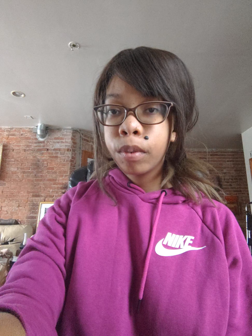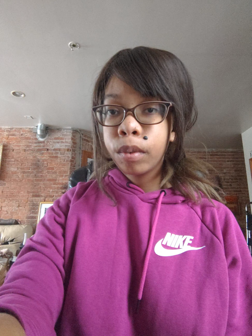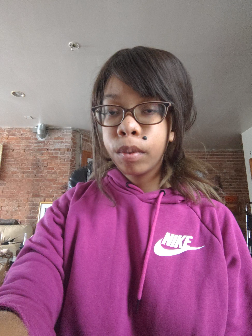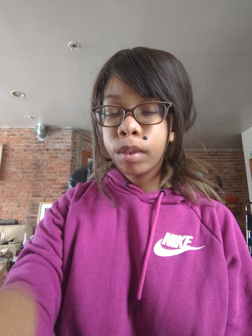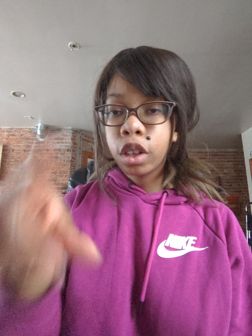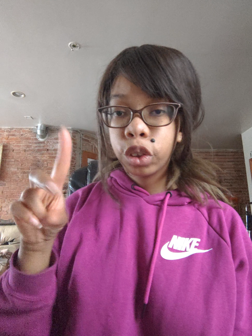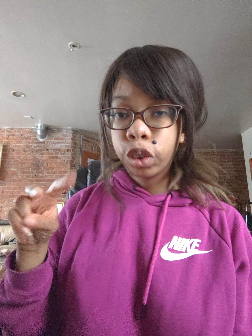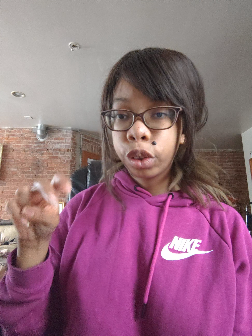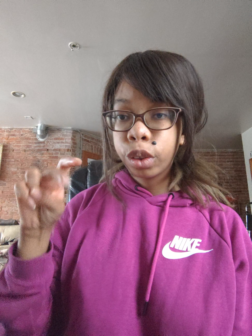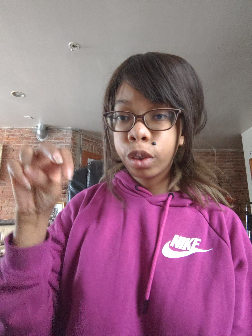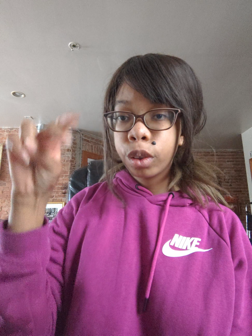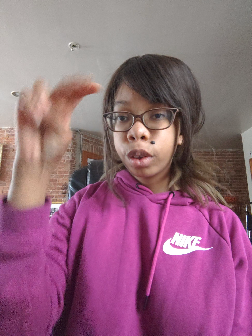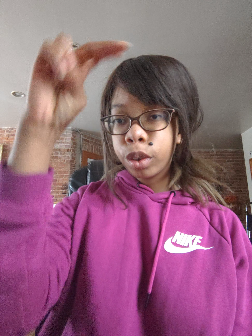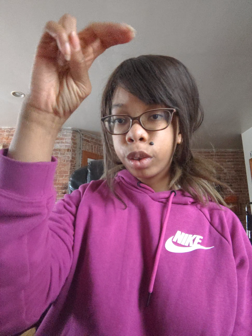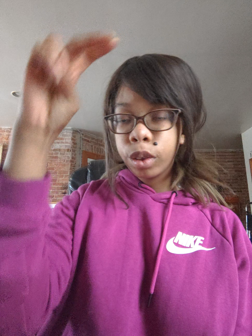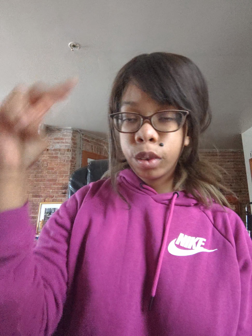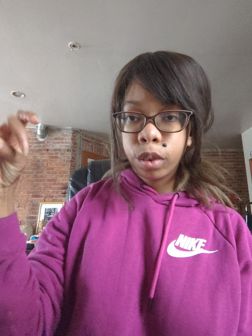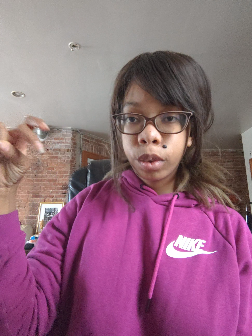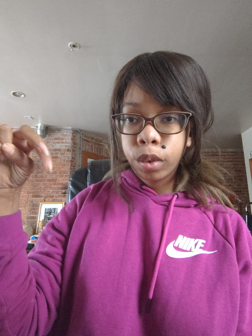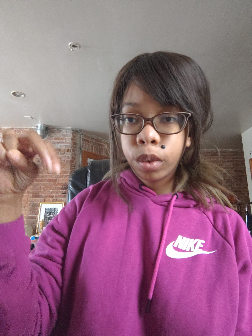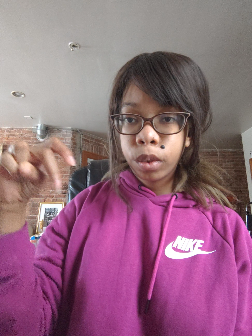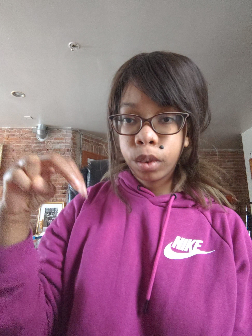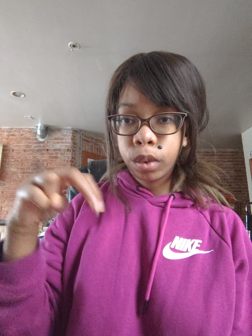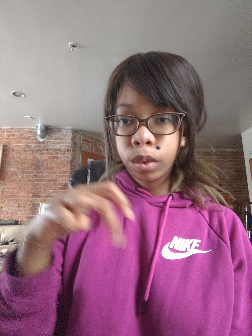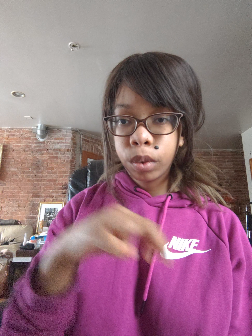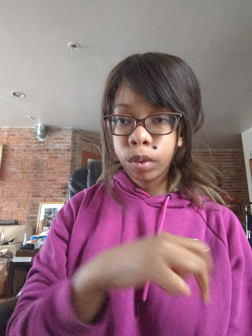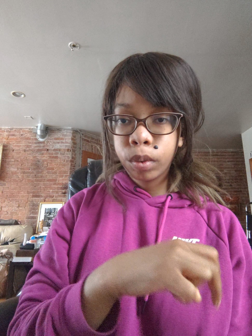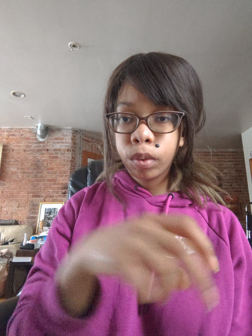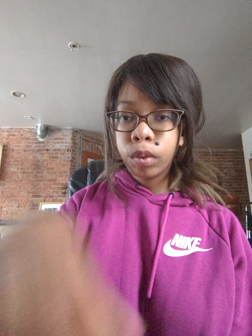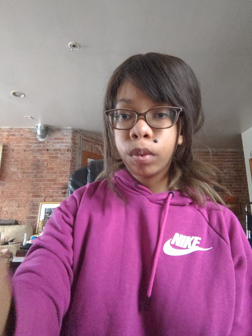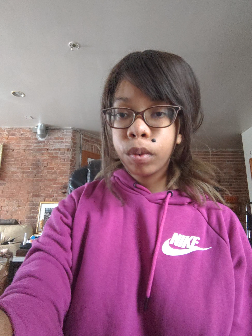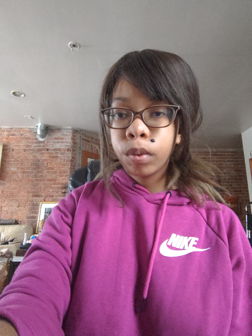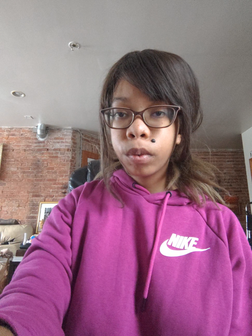stairs